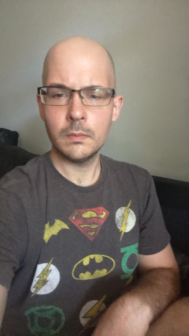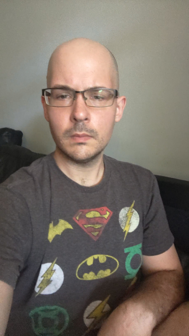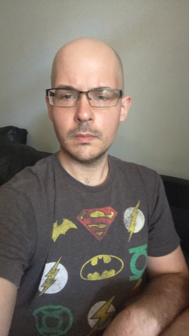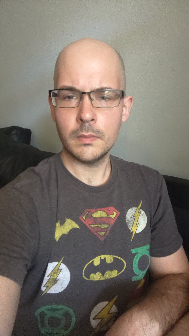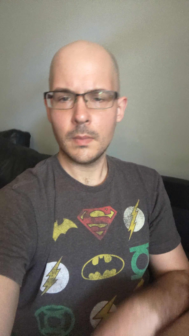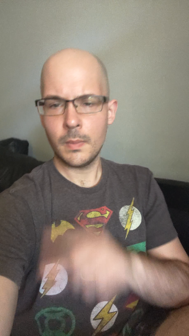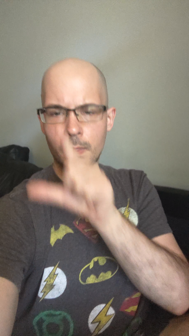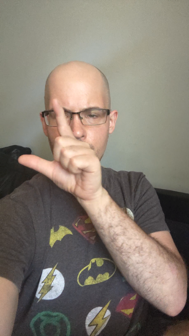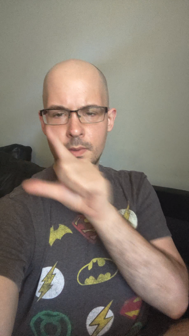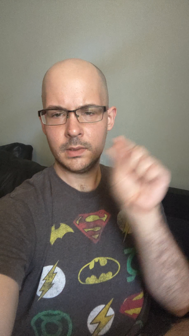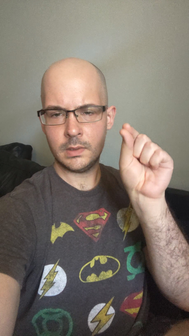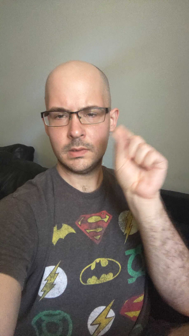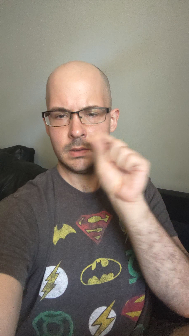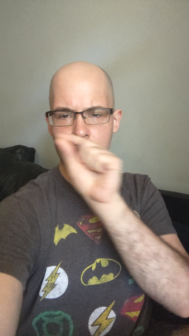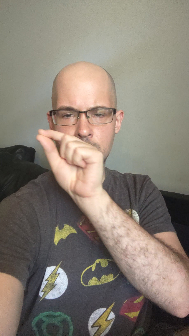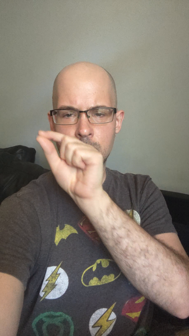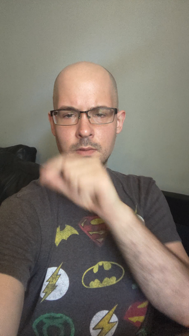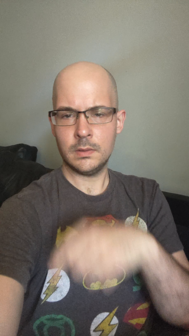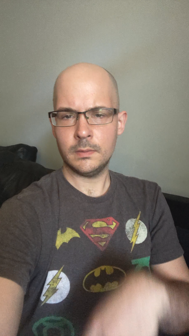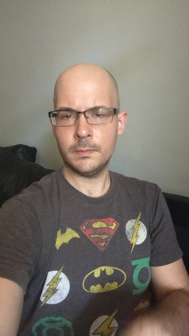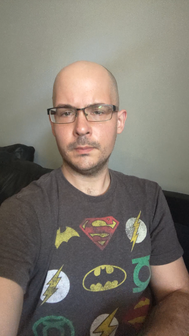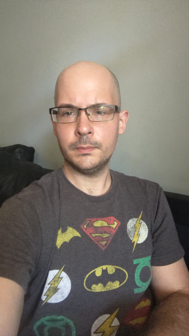peas